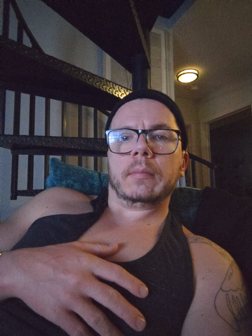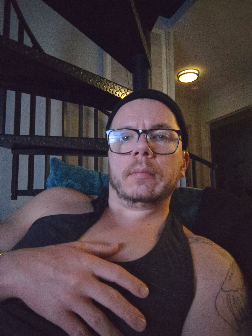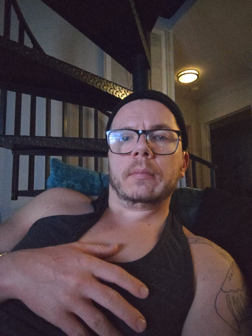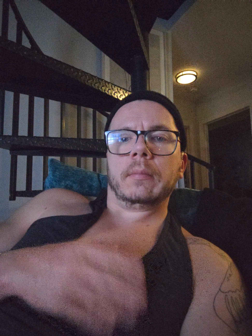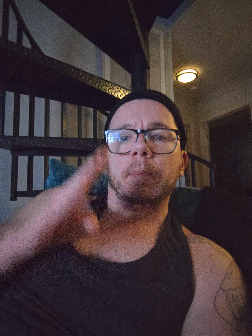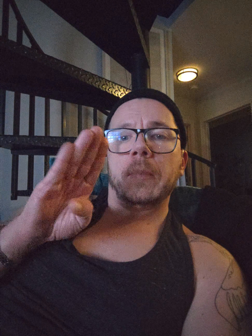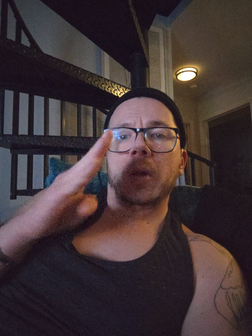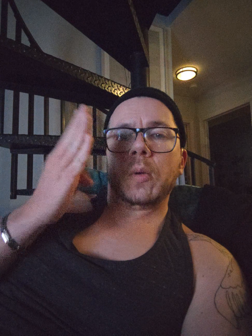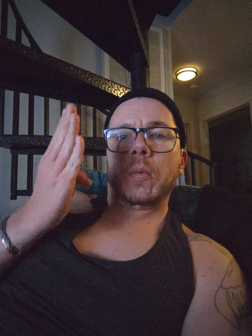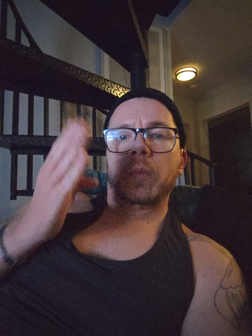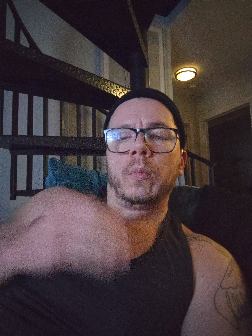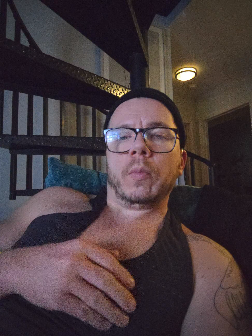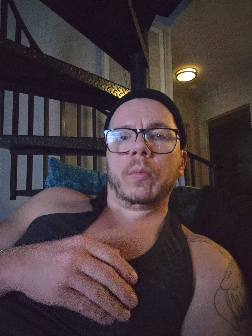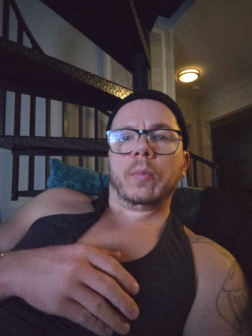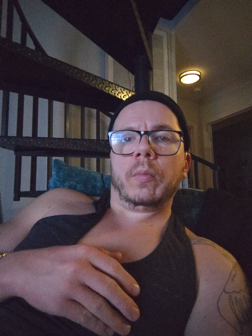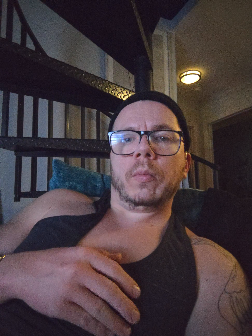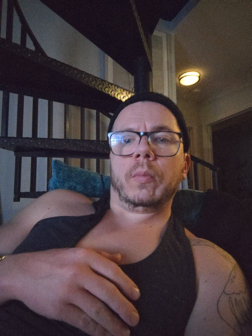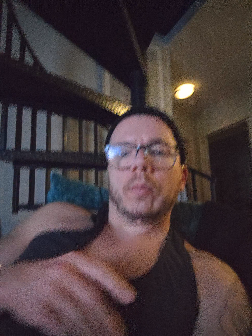blue